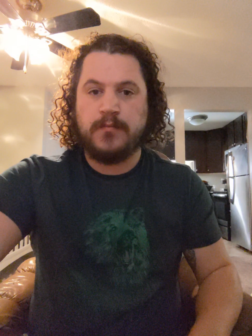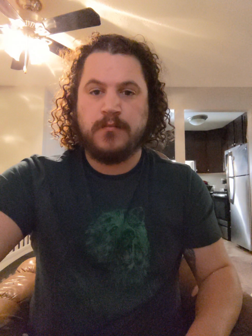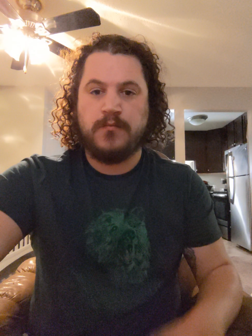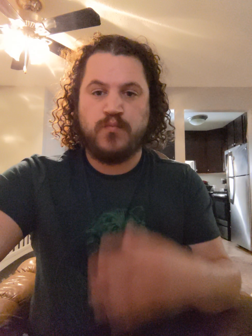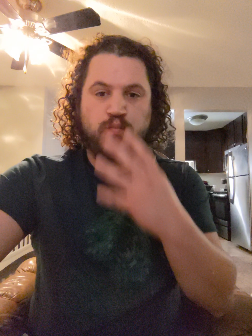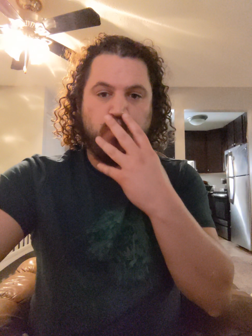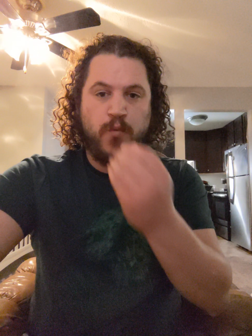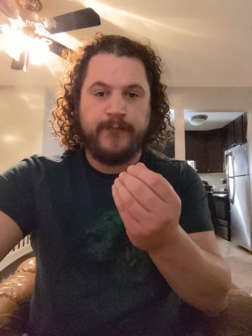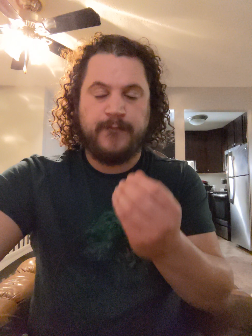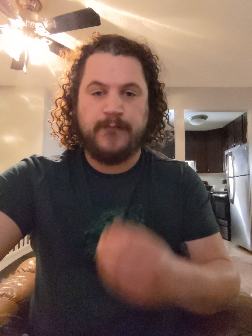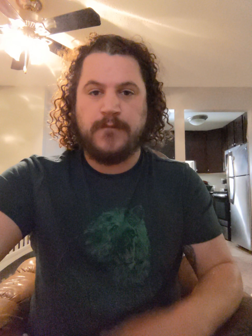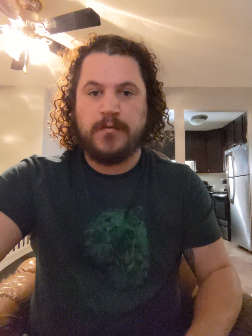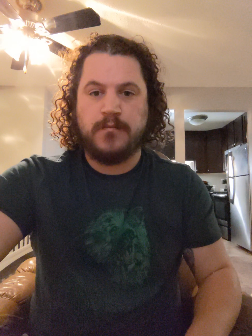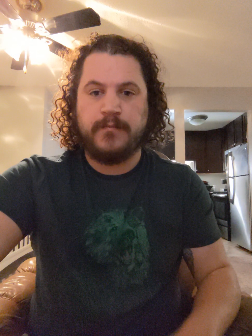wolf